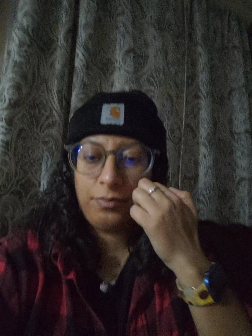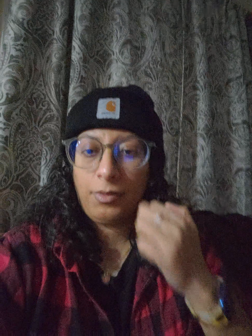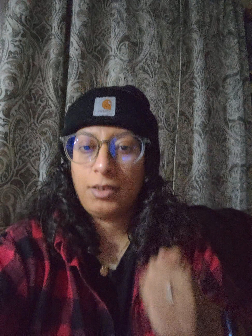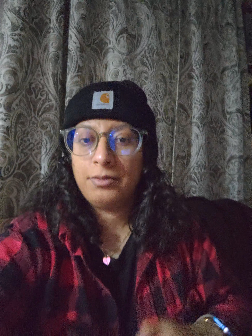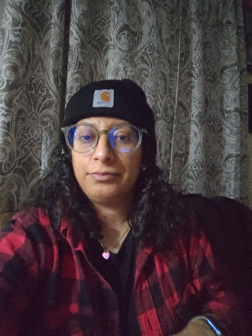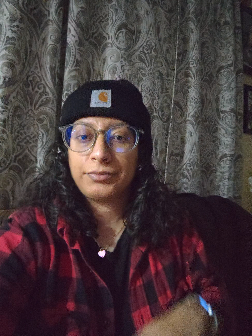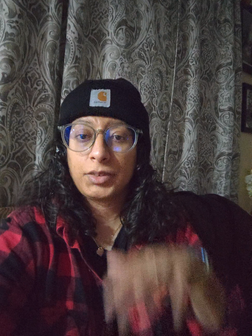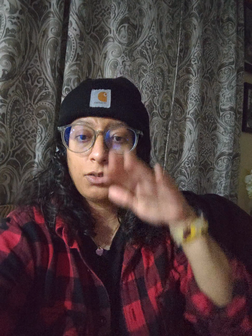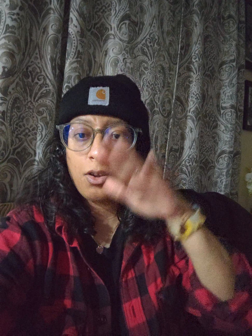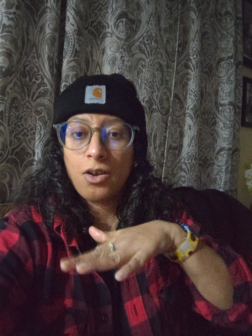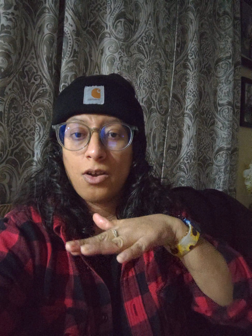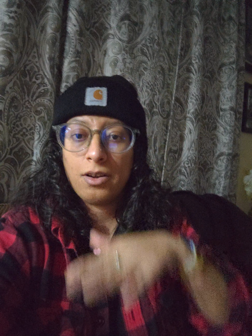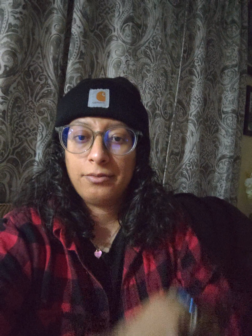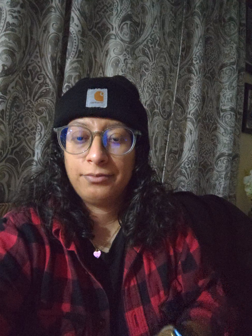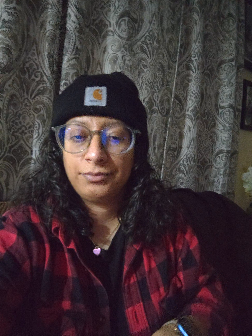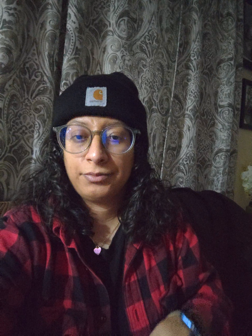on